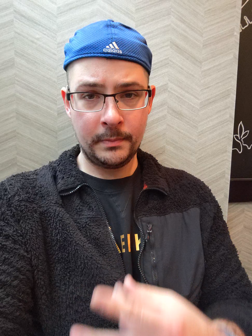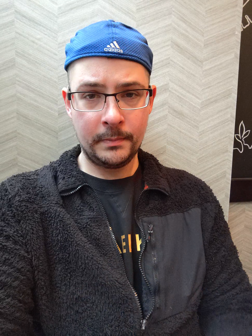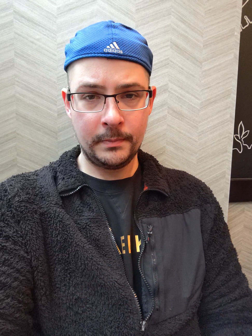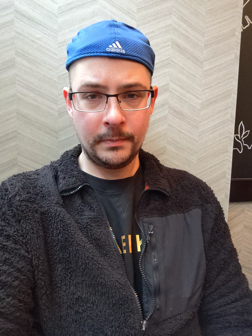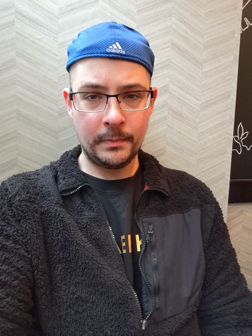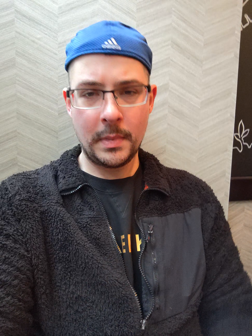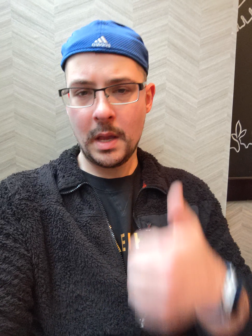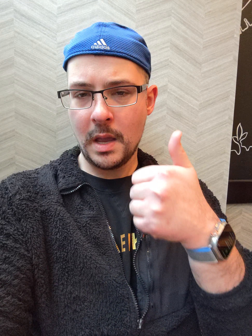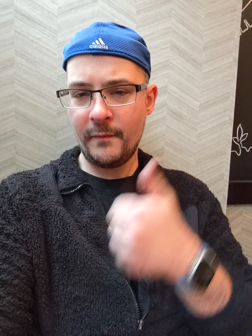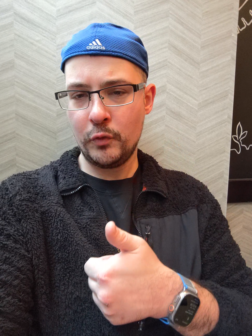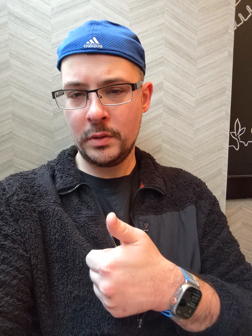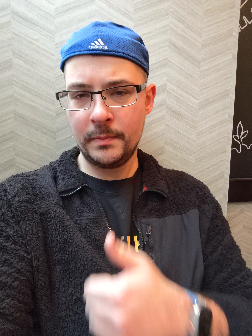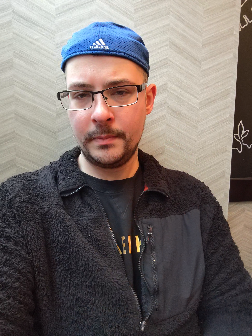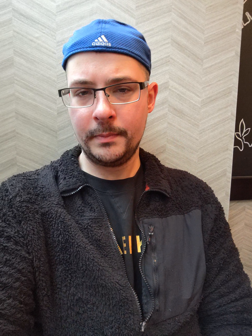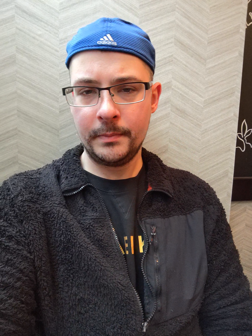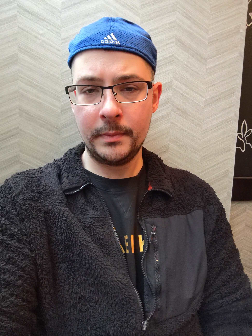every